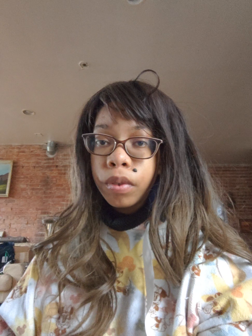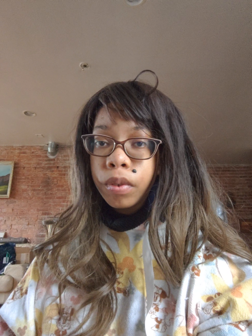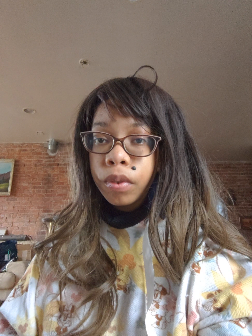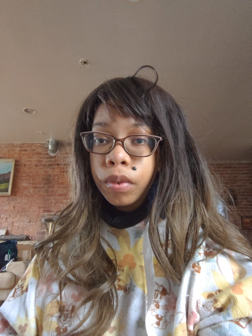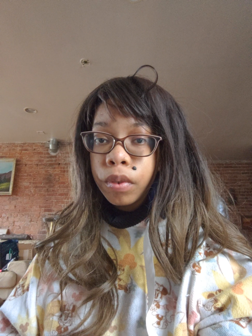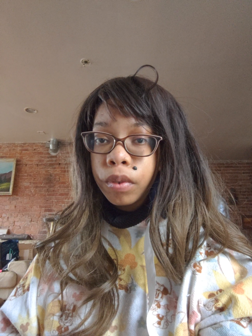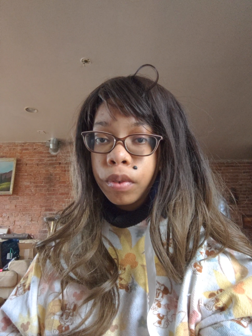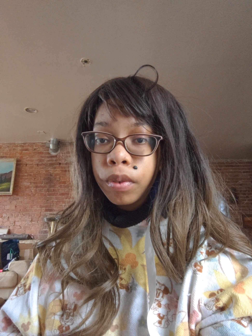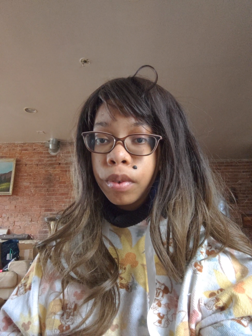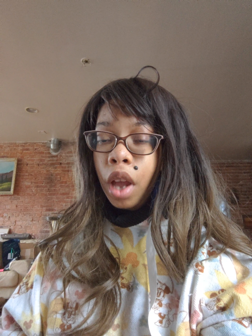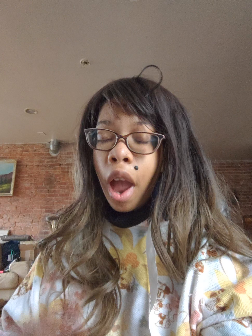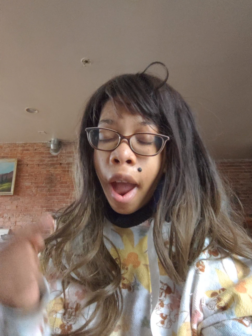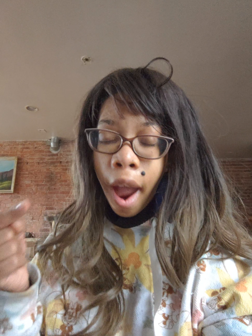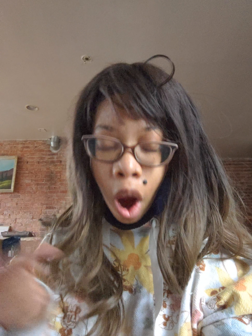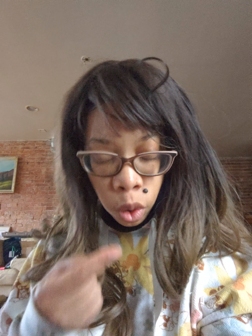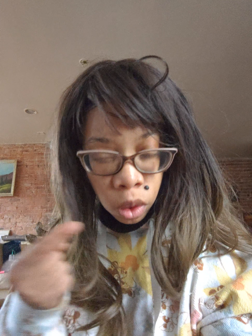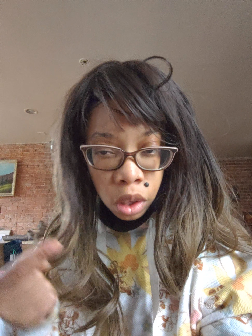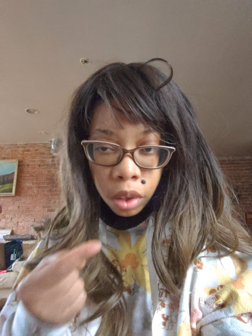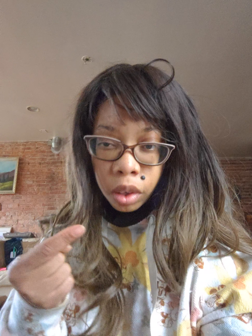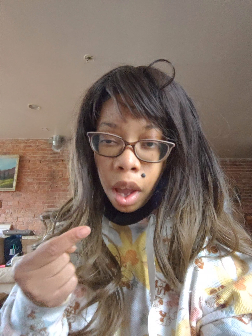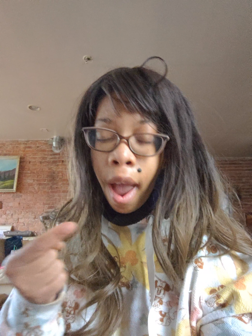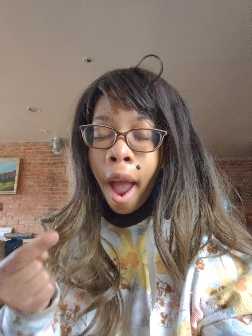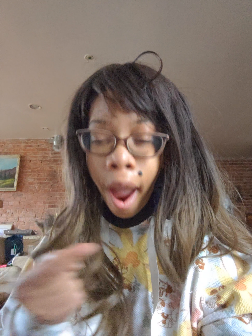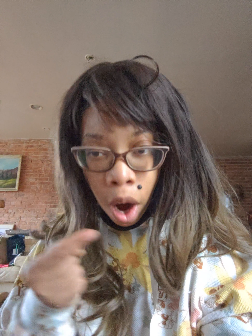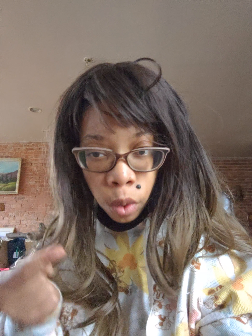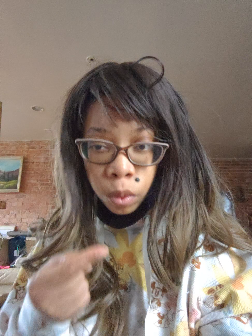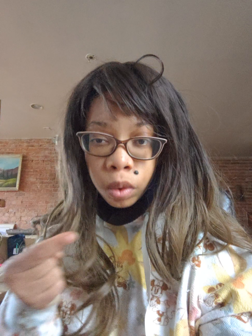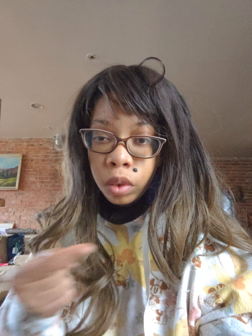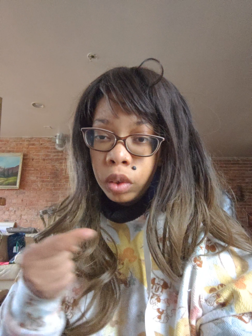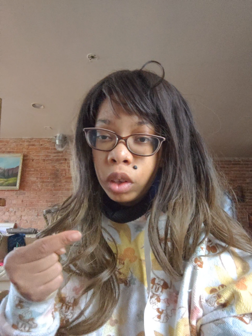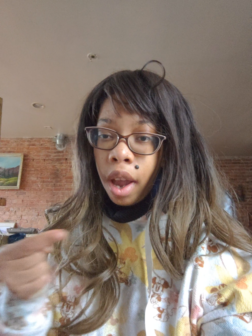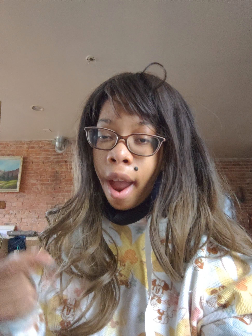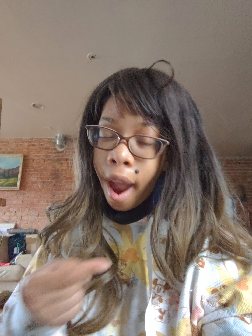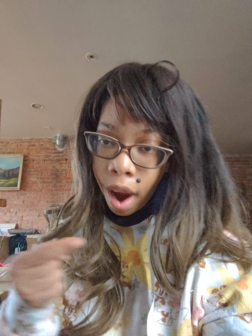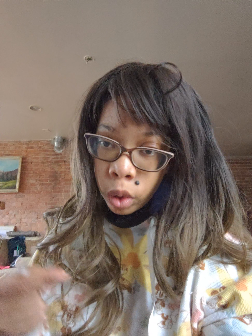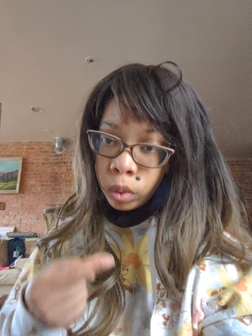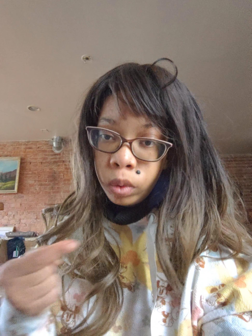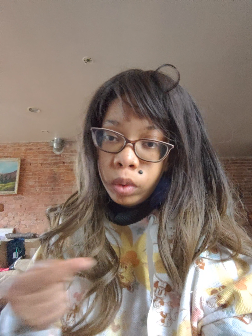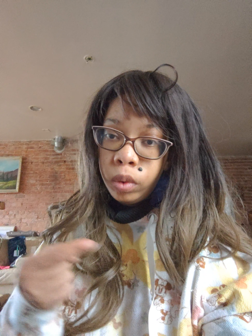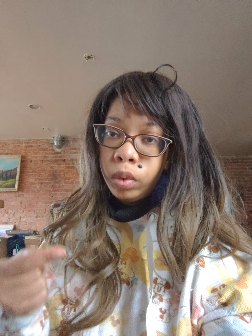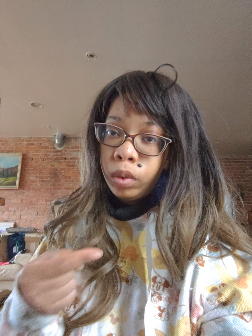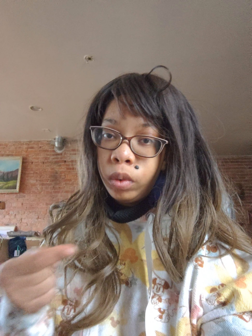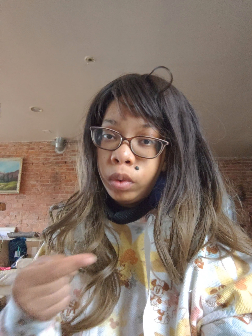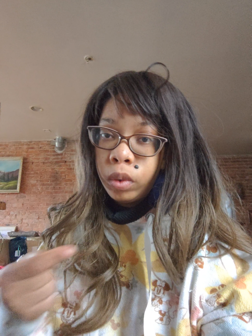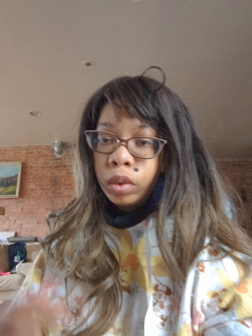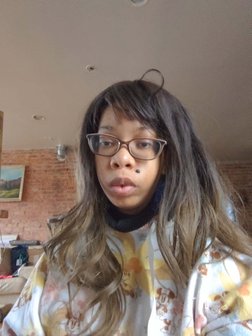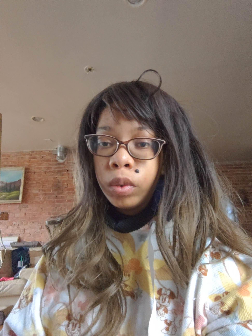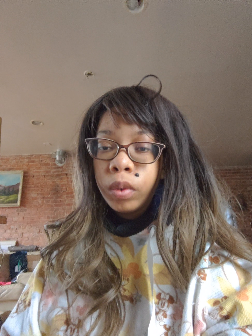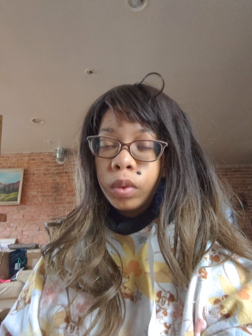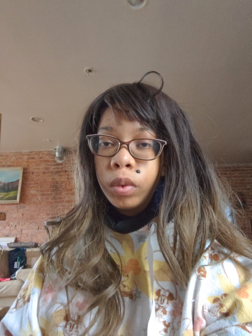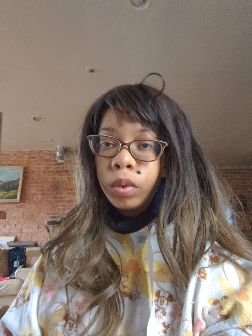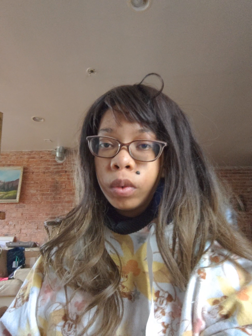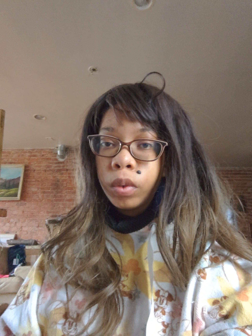owie